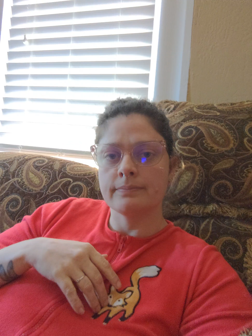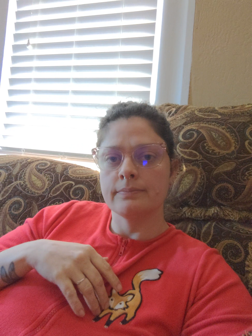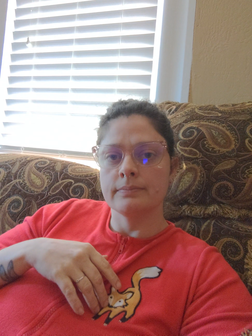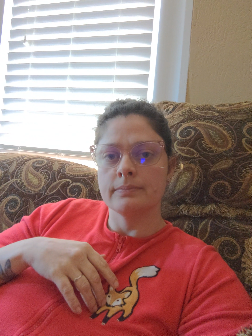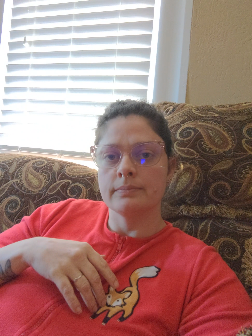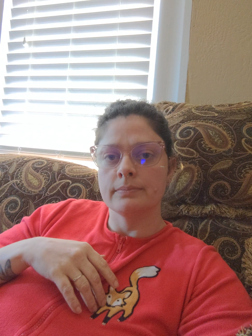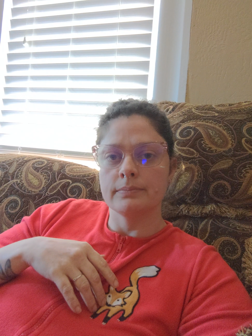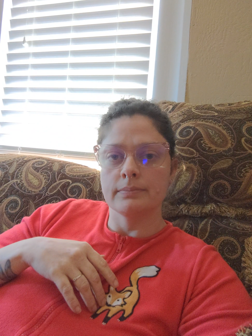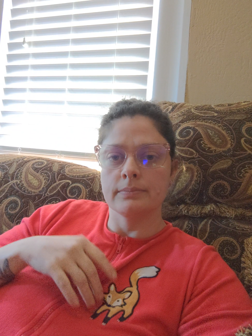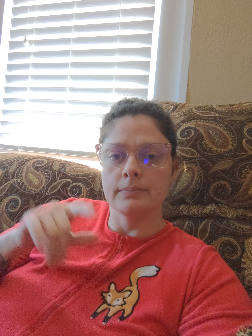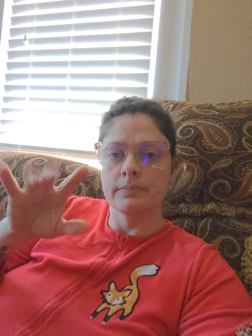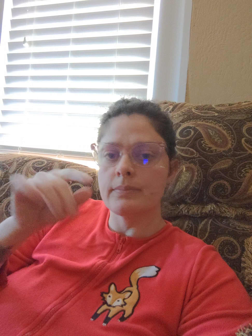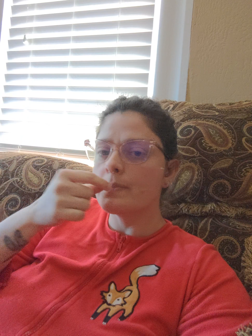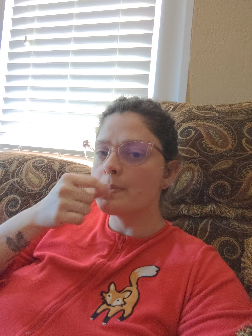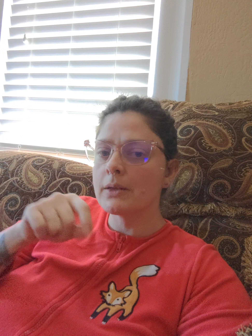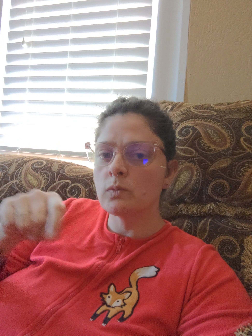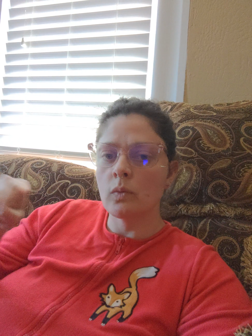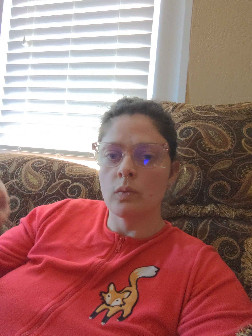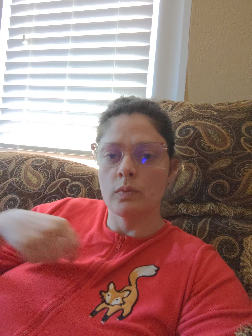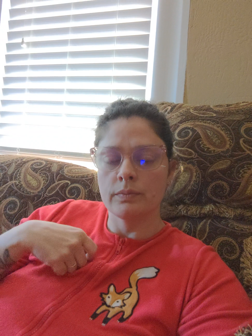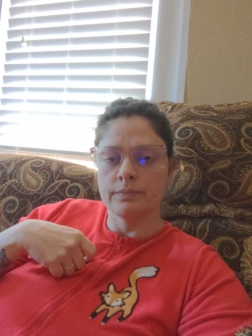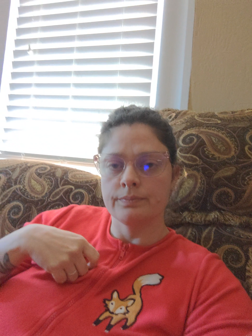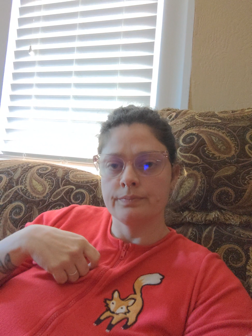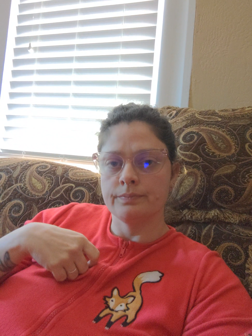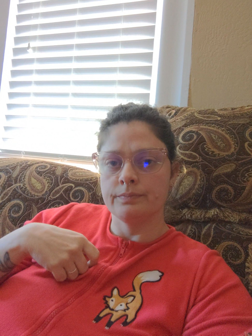pencil